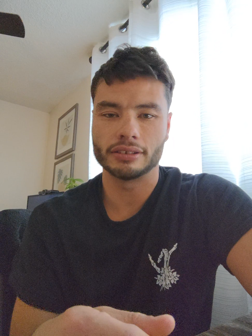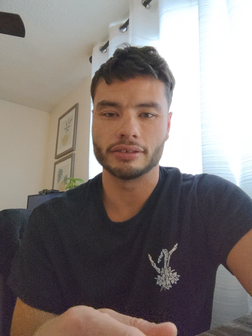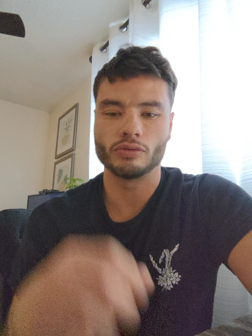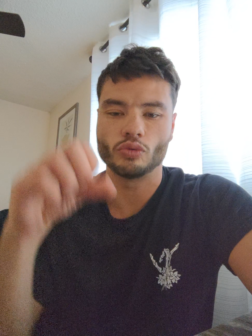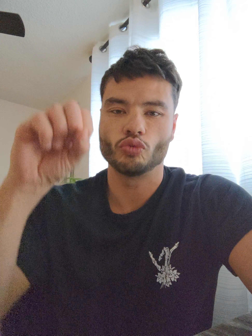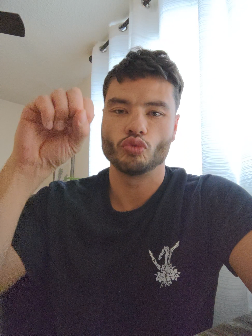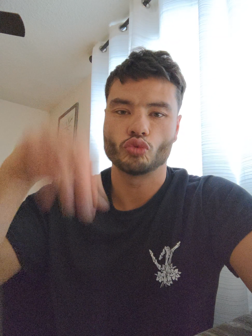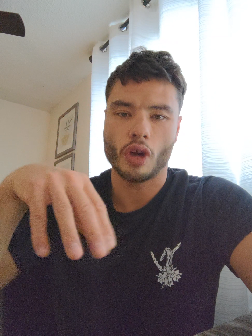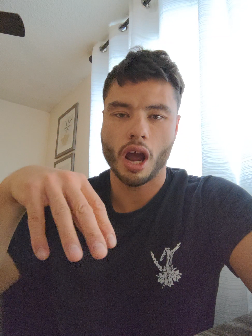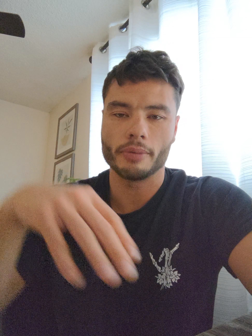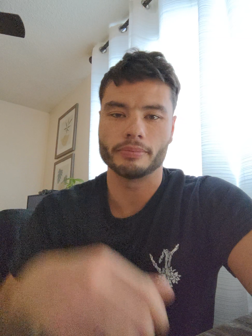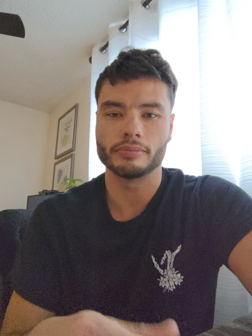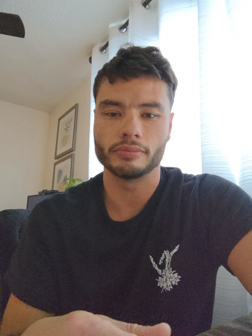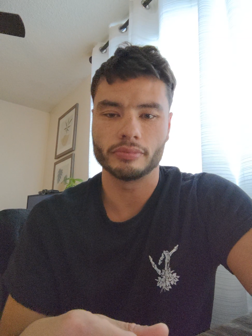drop